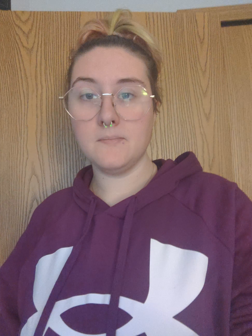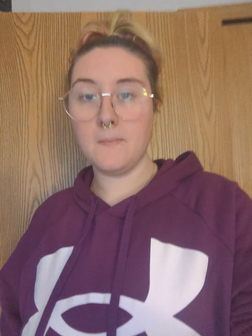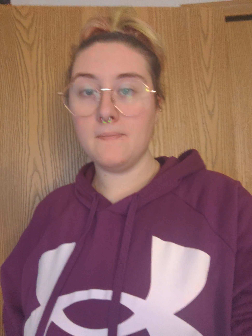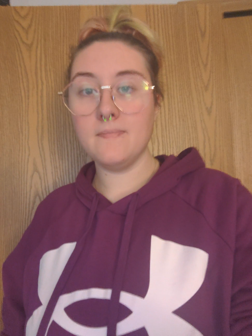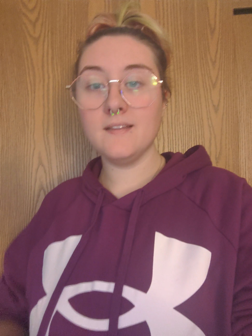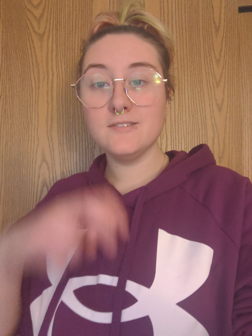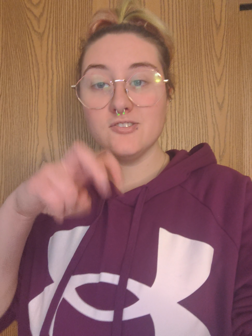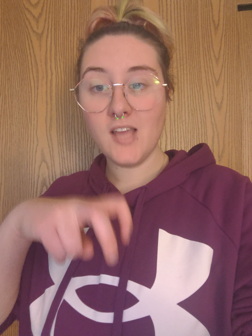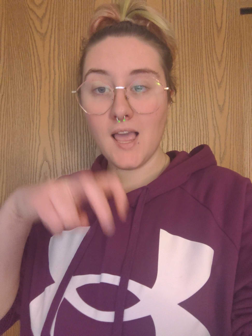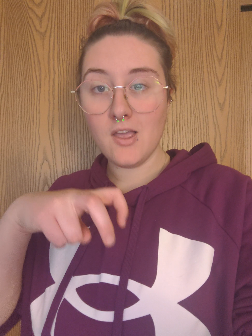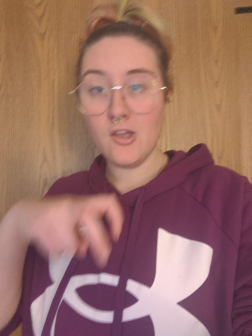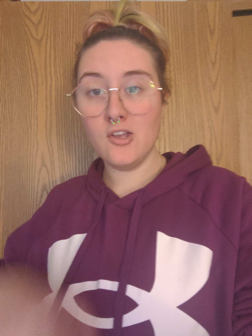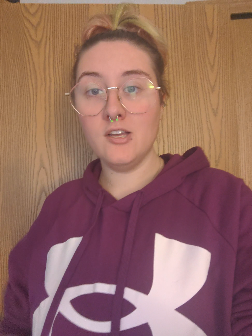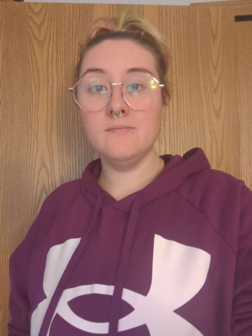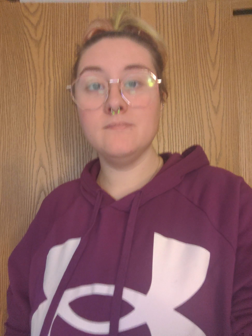chair